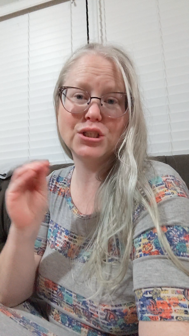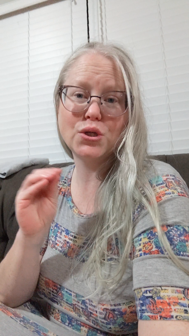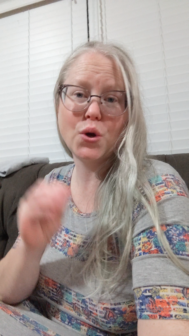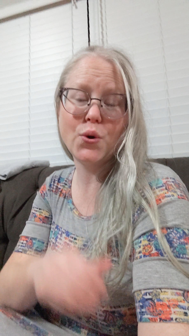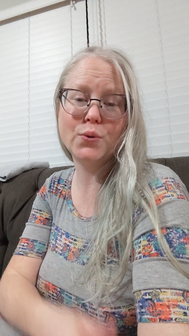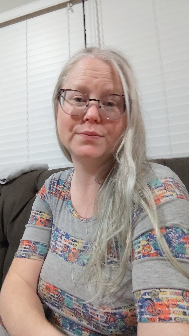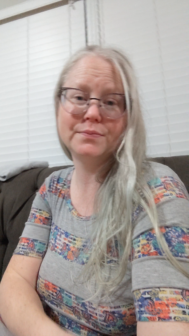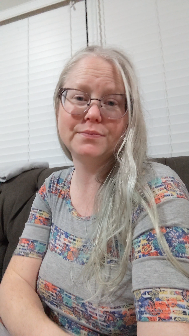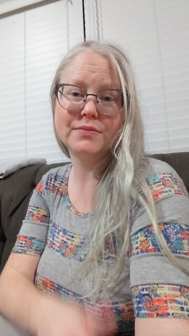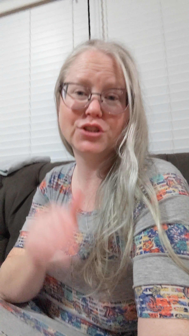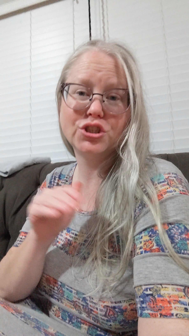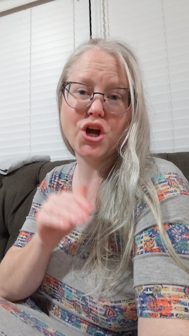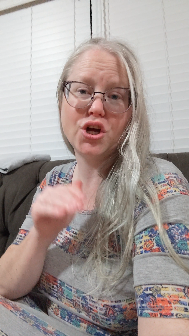doctor